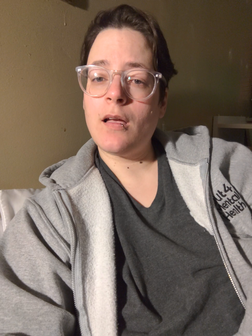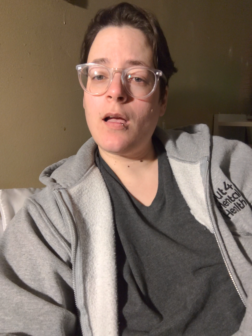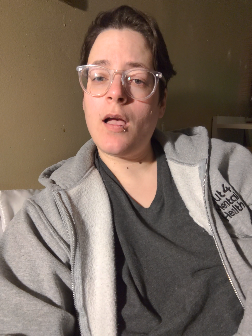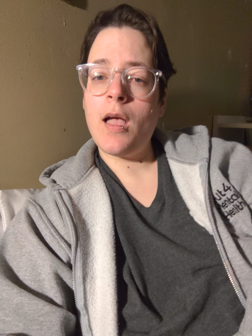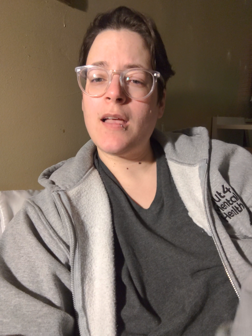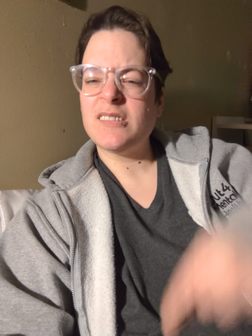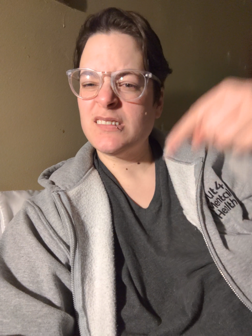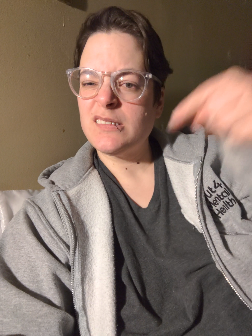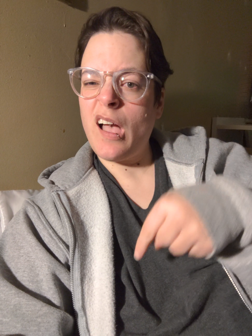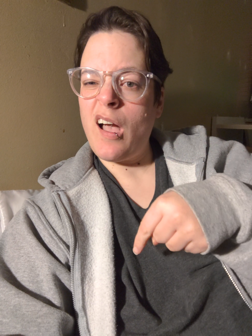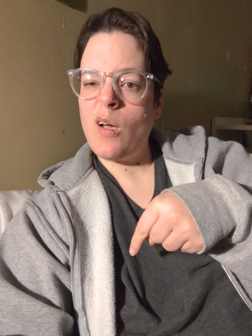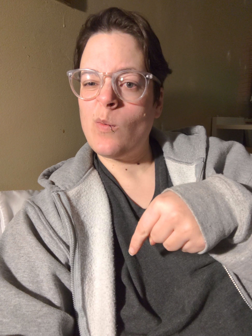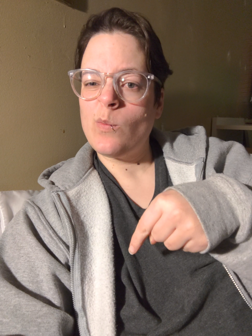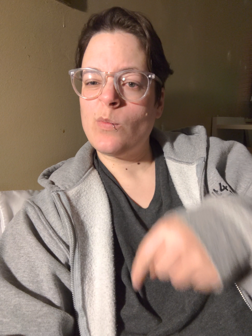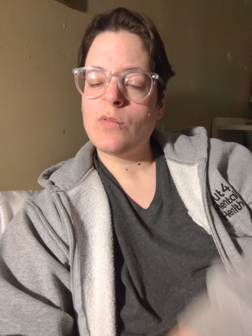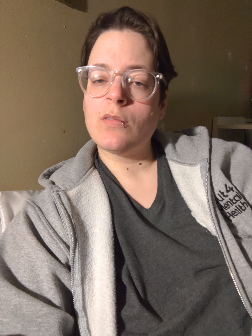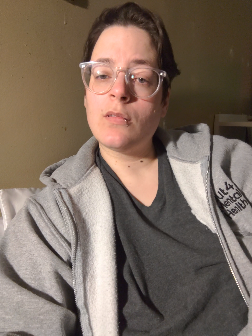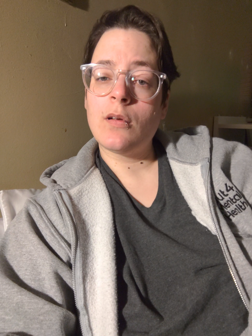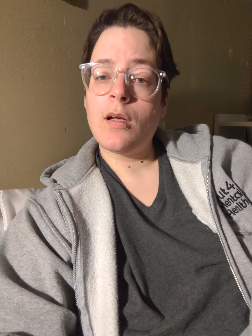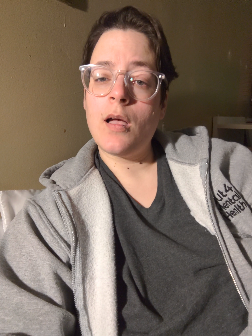down